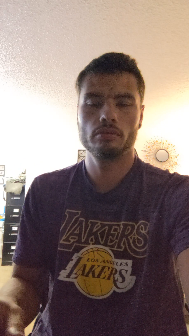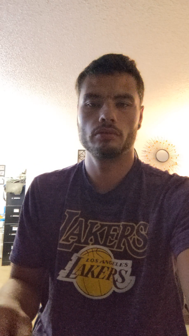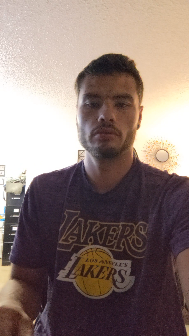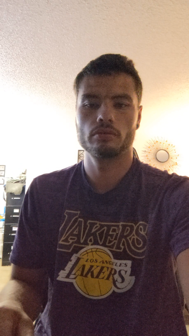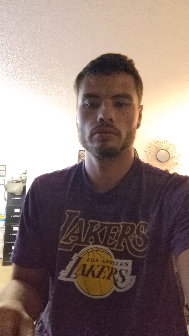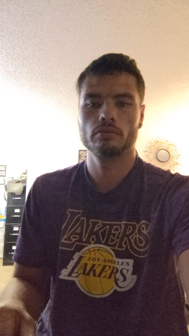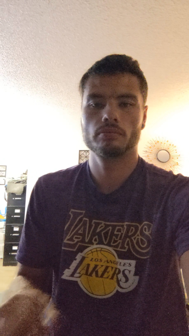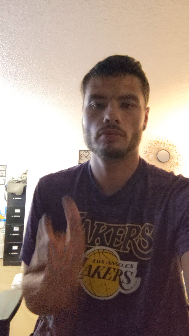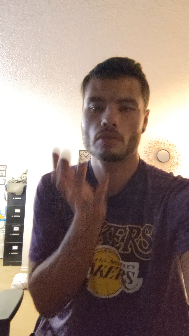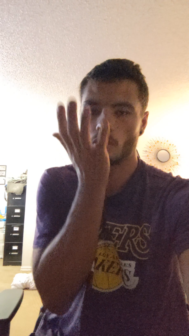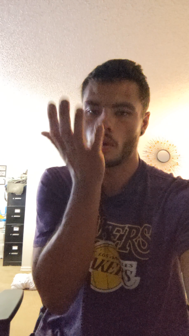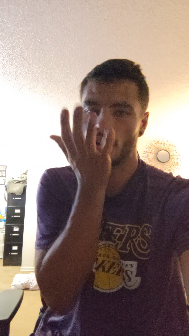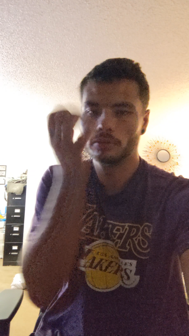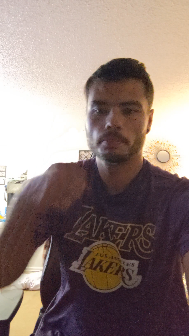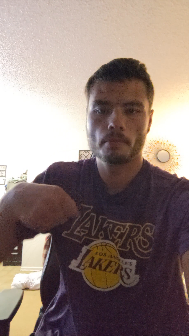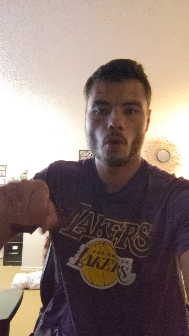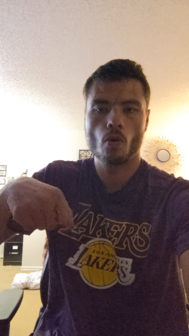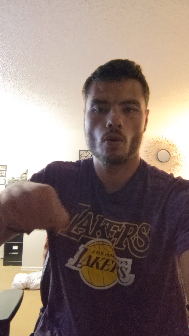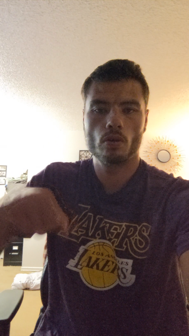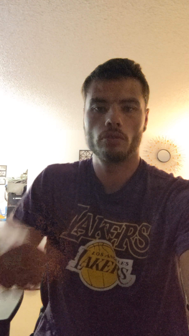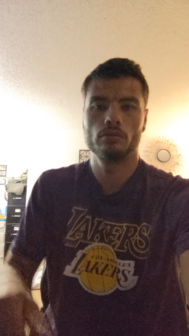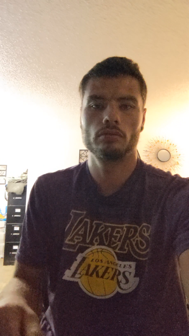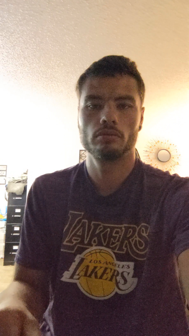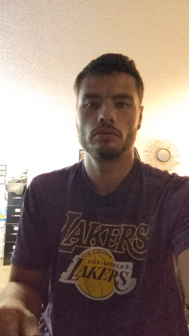lawn mower